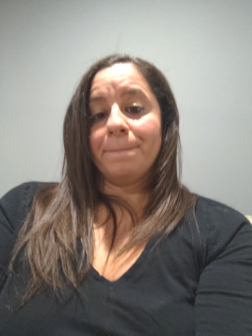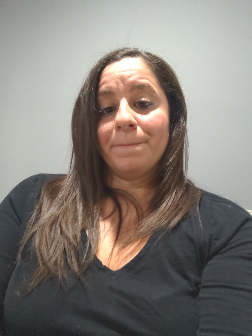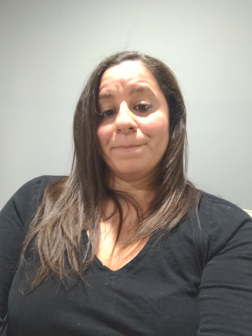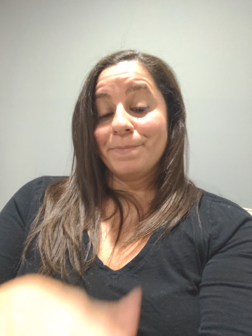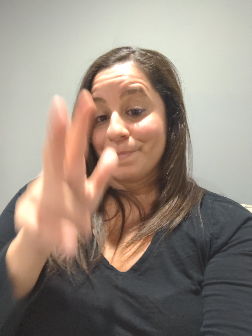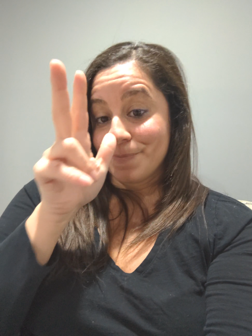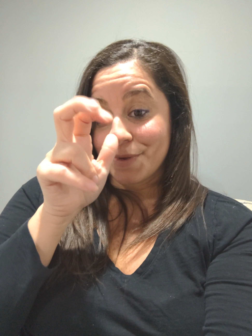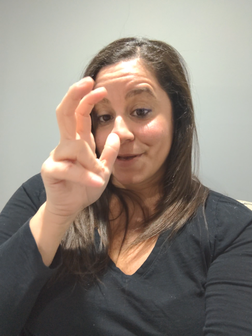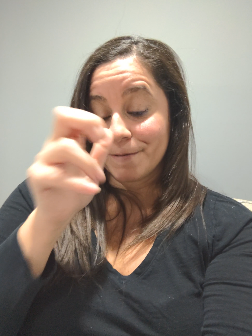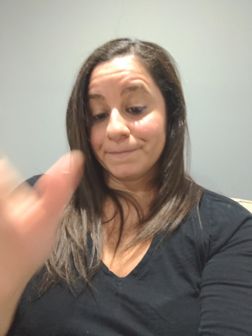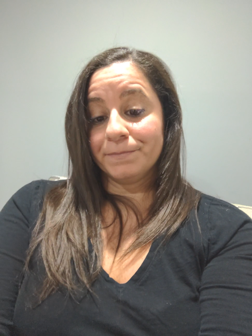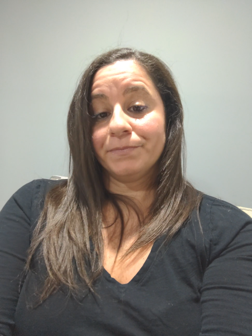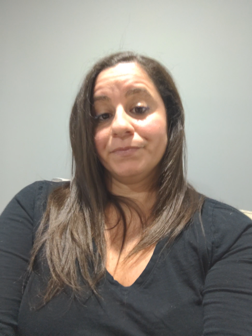bug